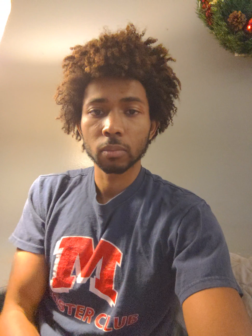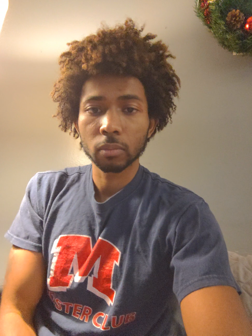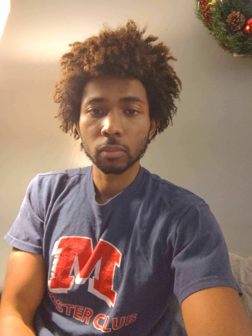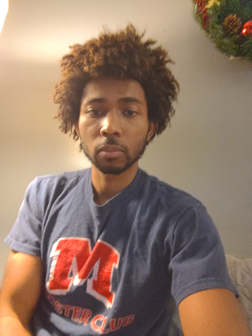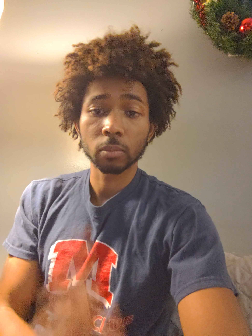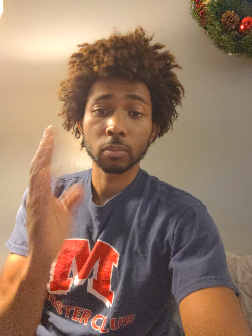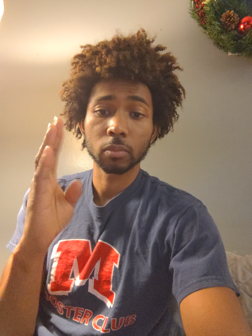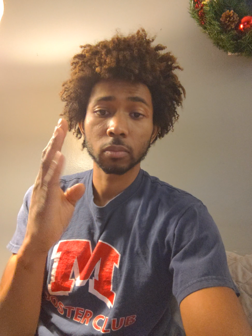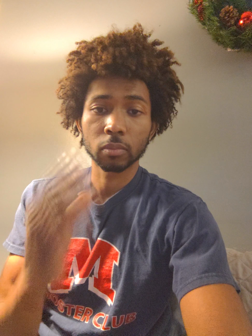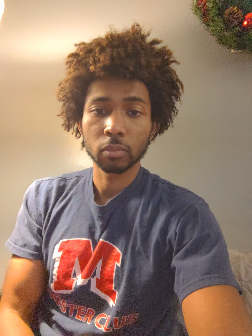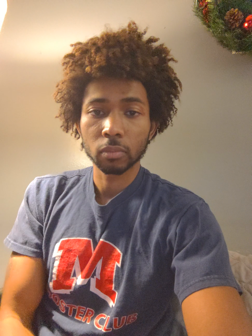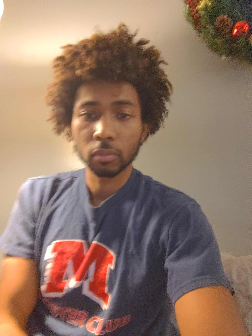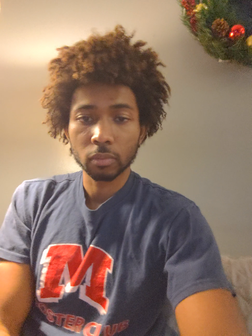blue